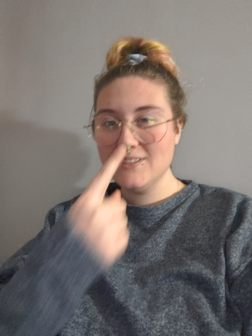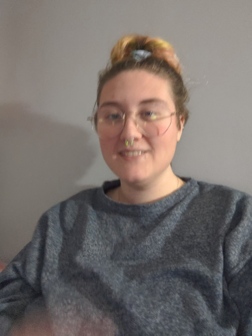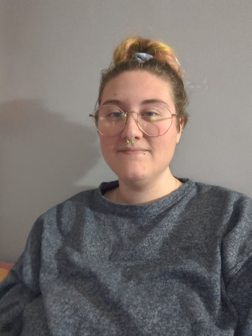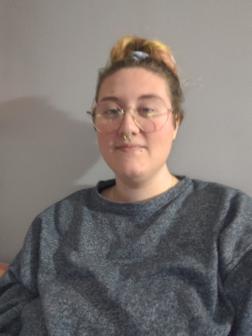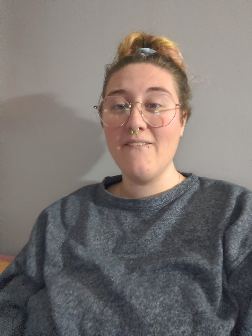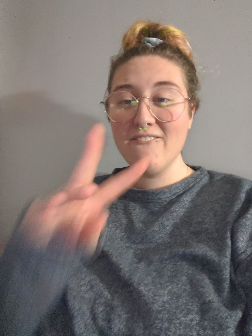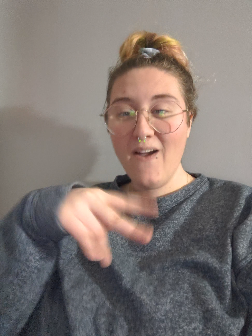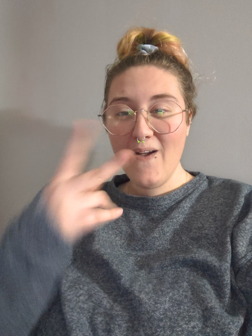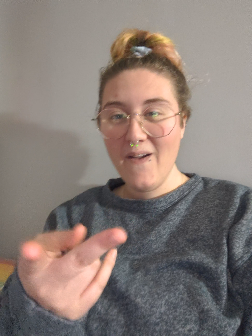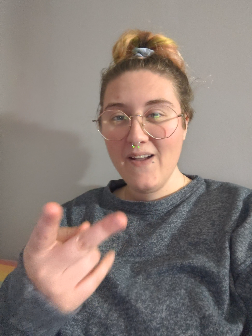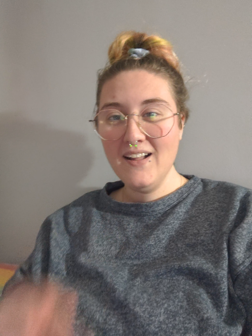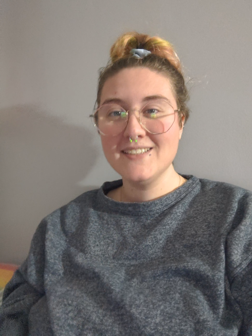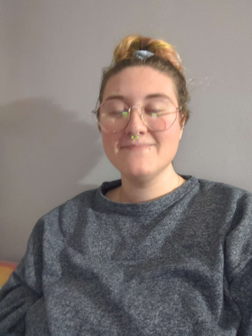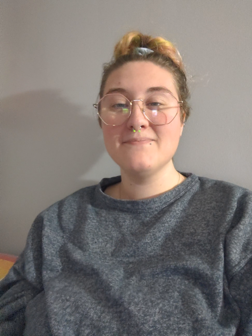fall